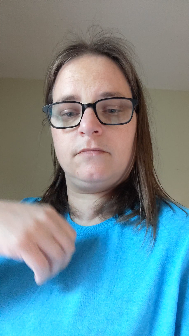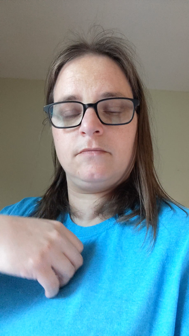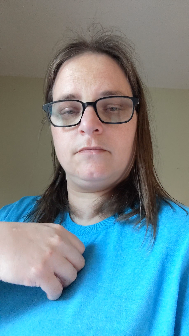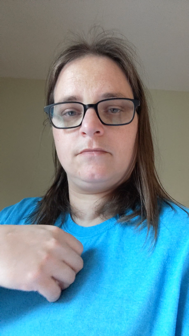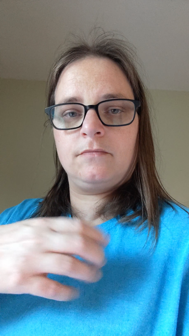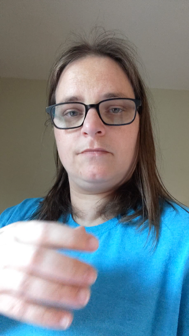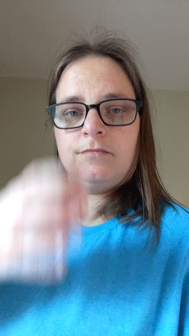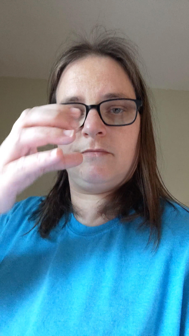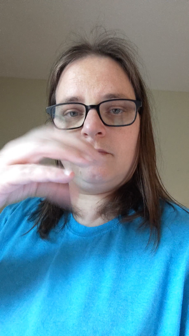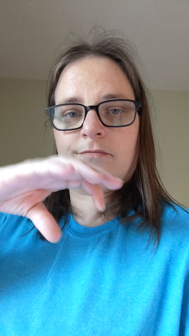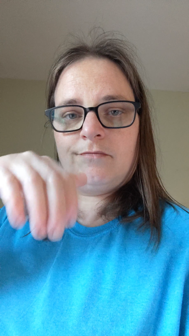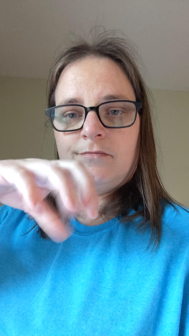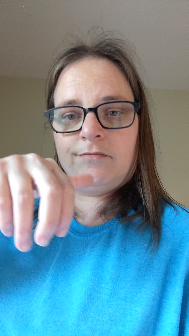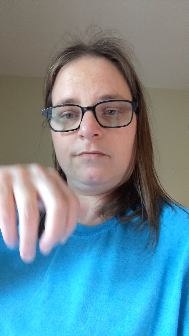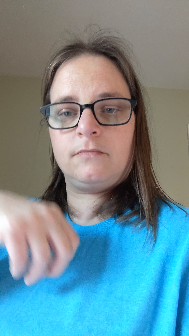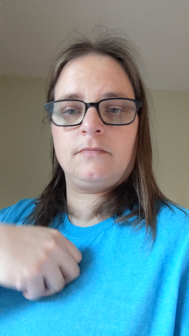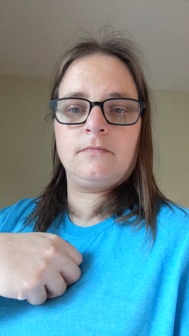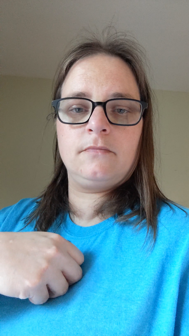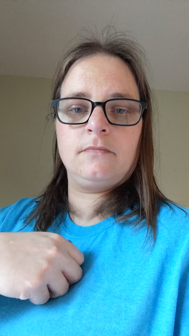jar